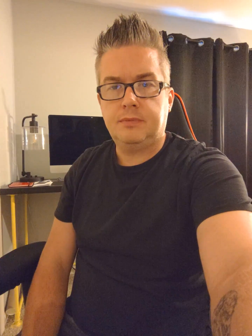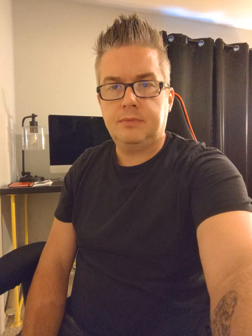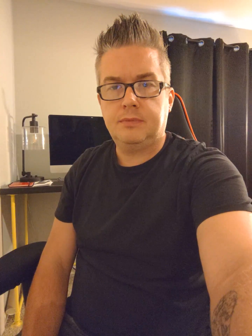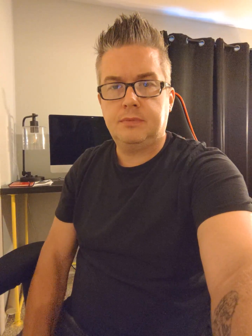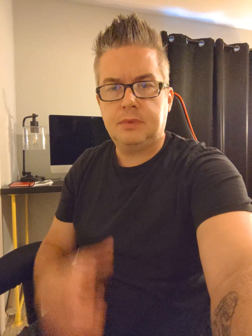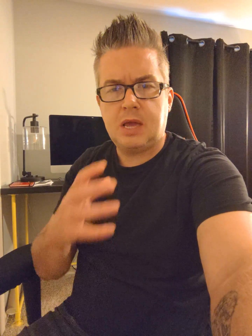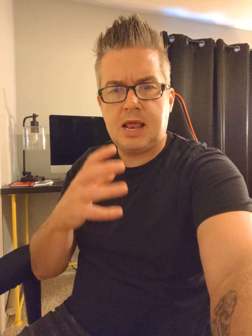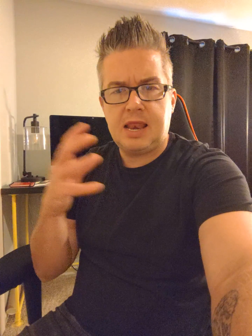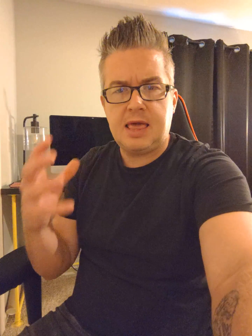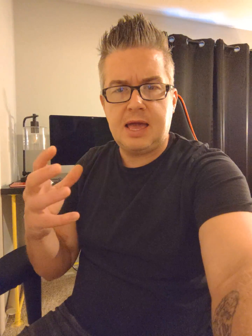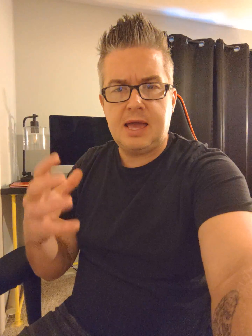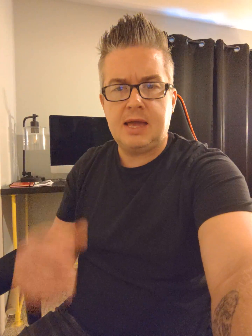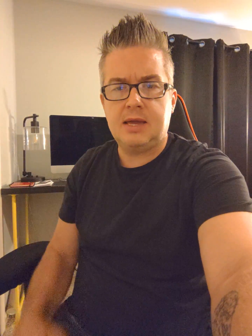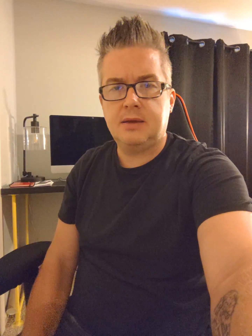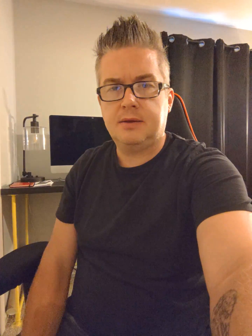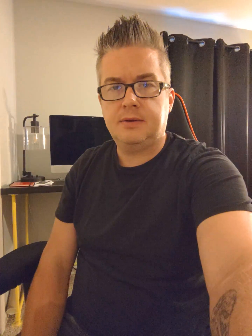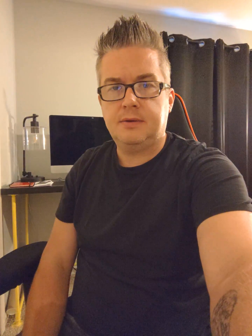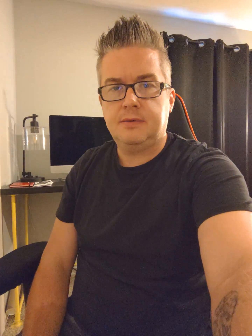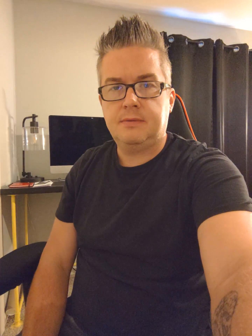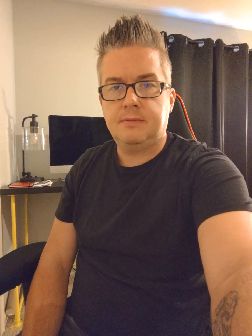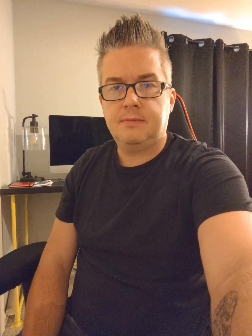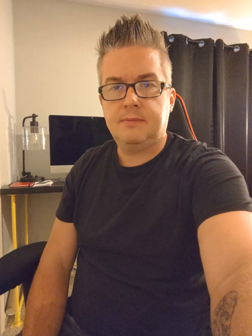a lot